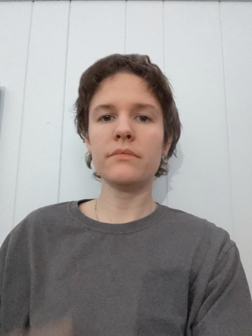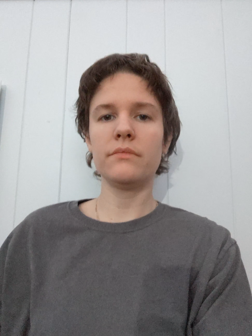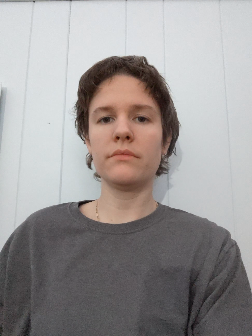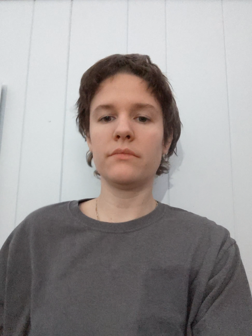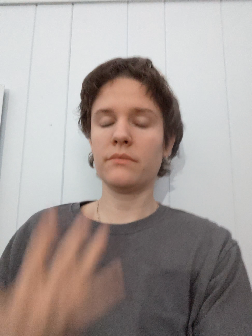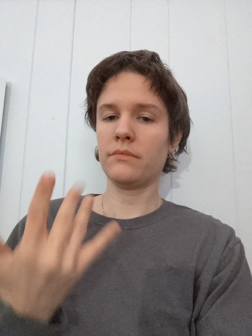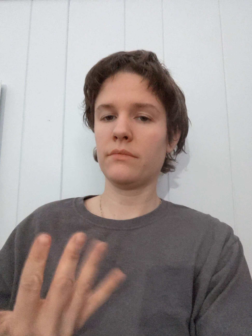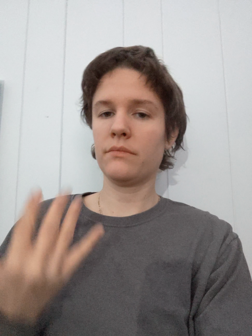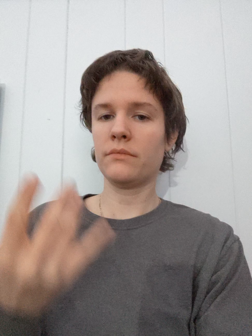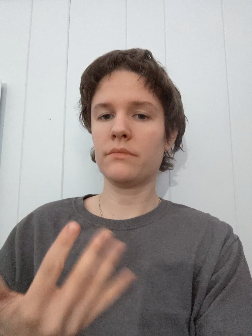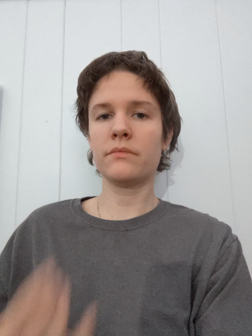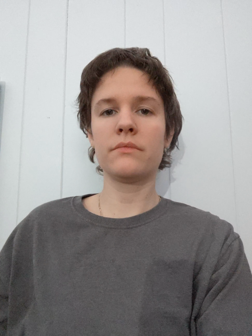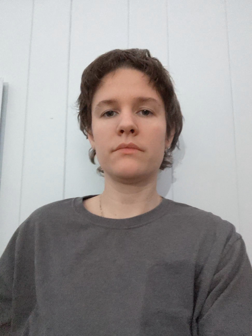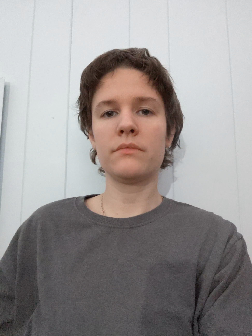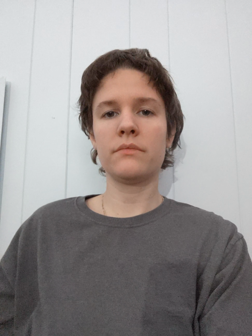wait